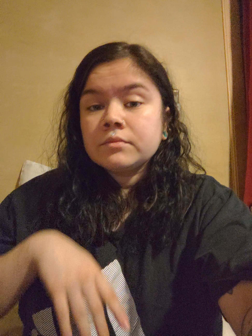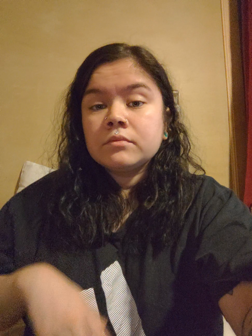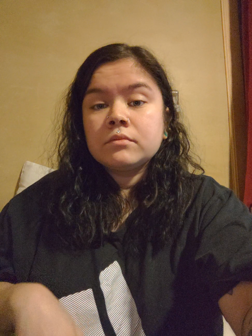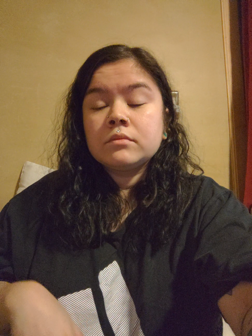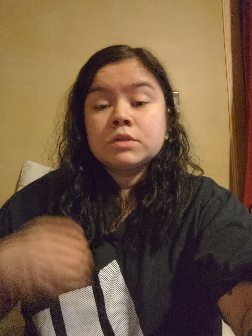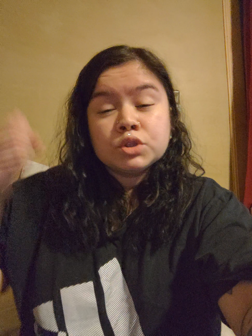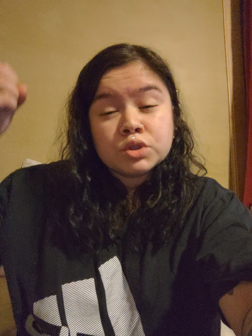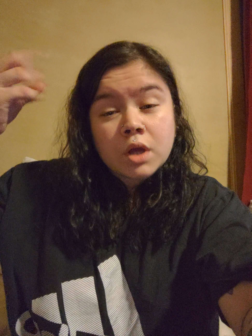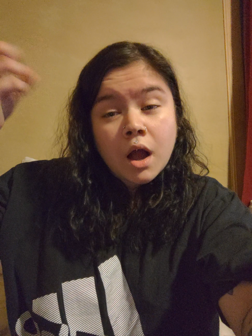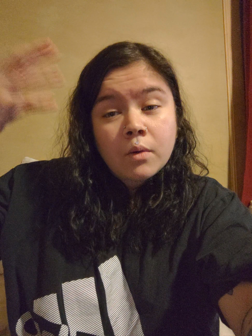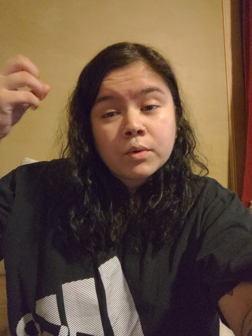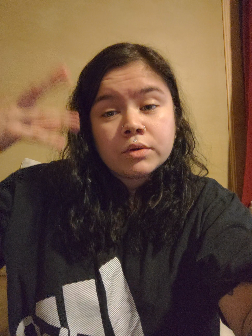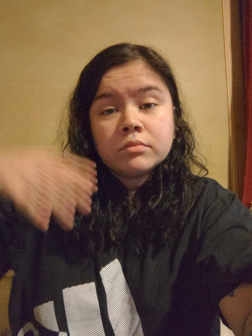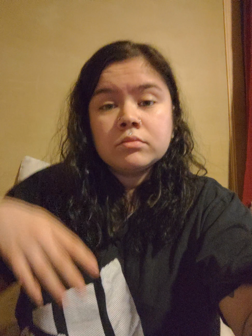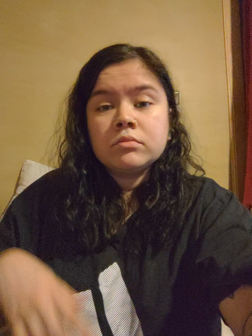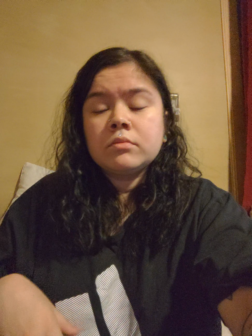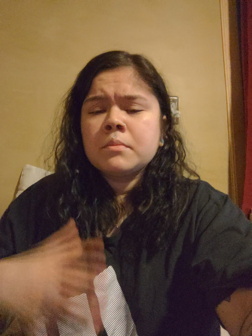shower